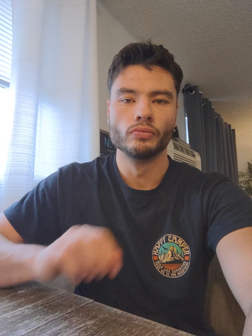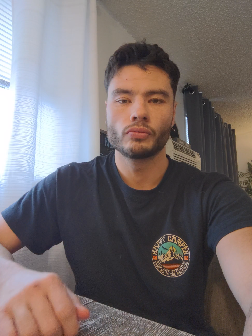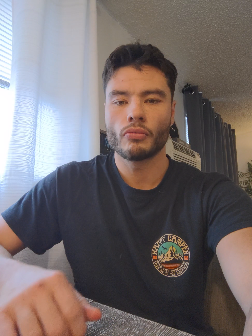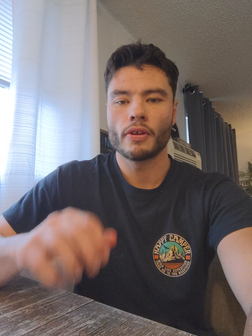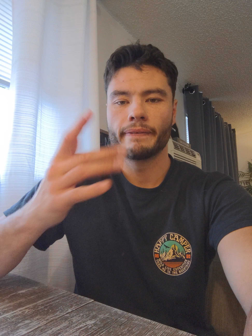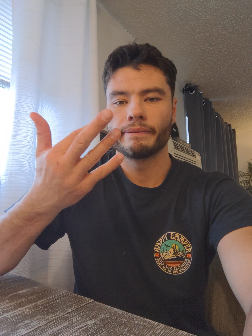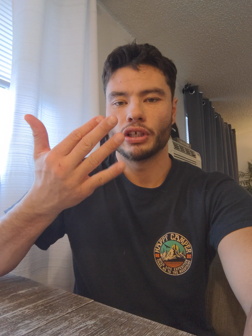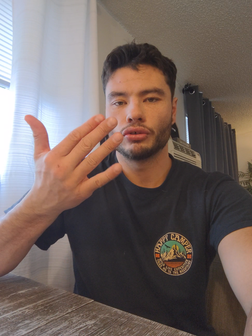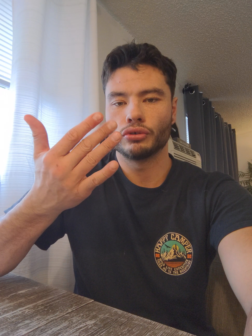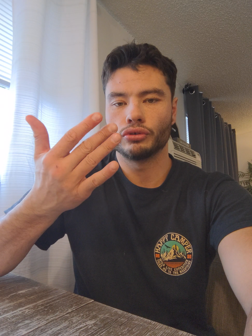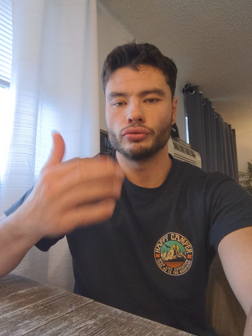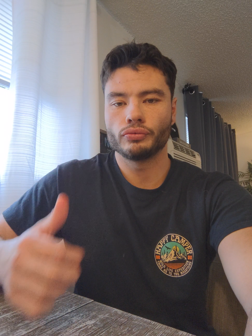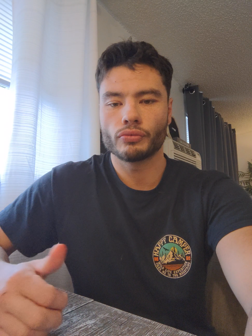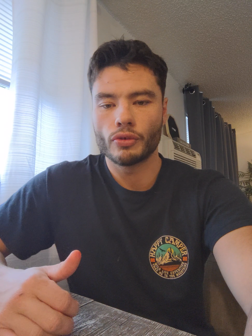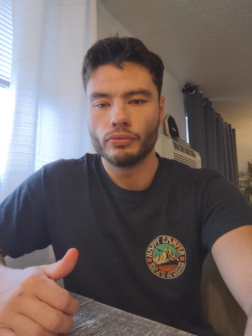finger